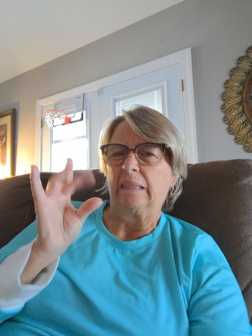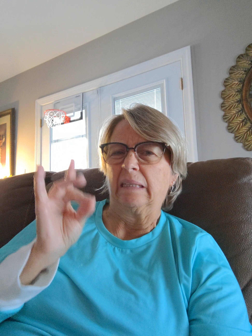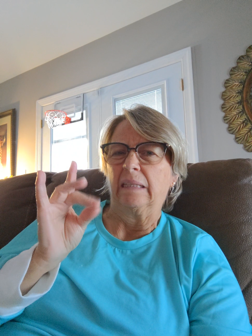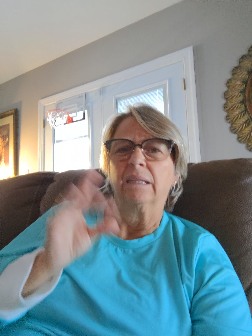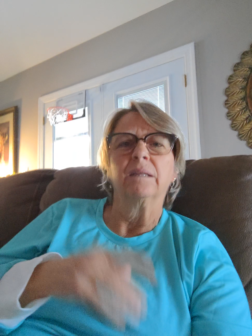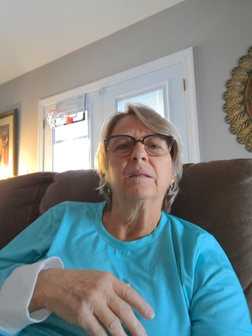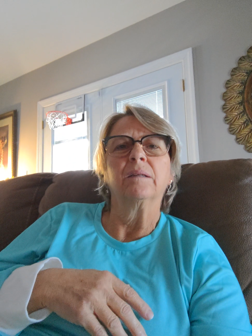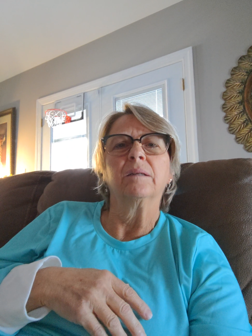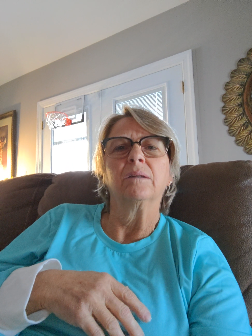sticky